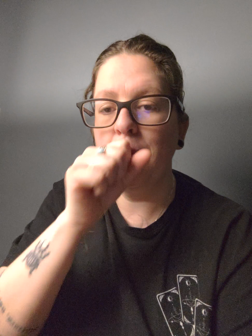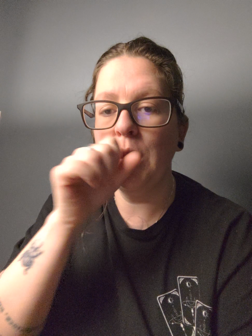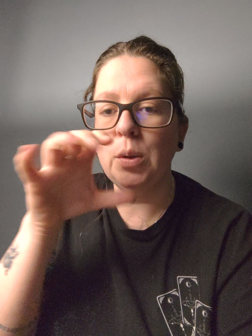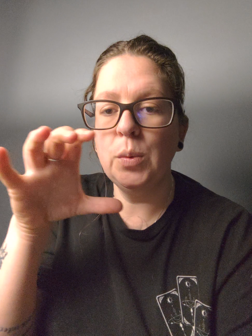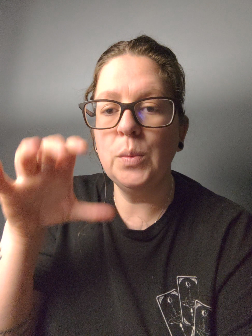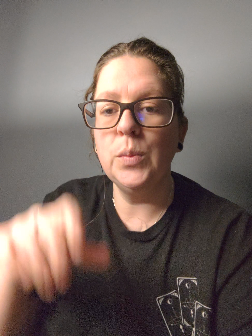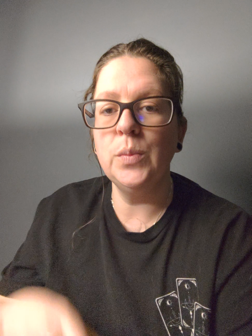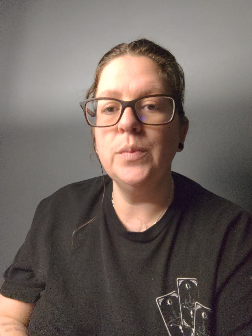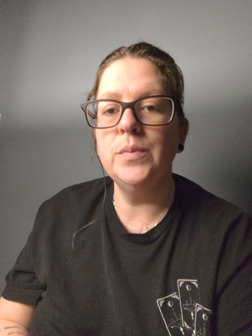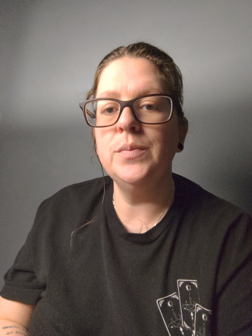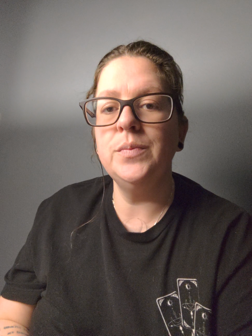balloon